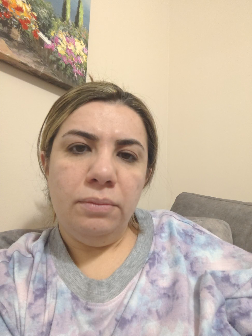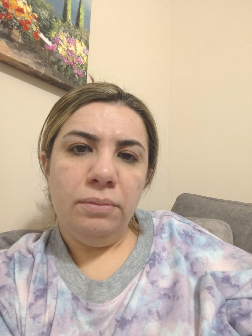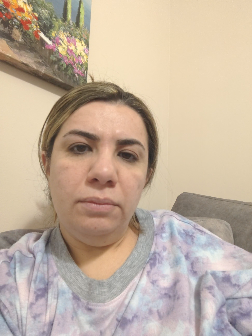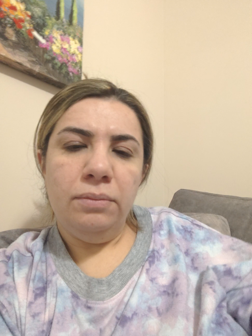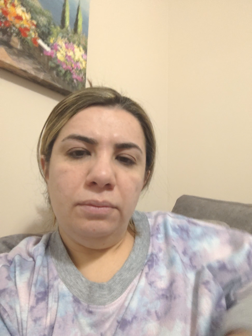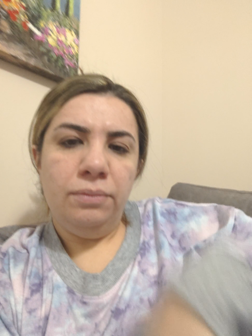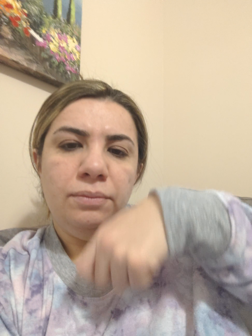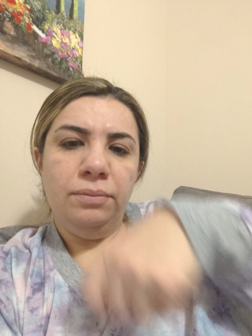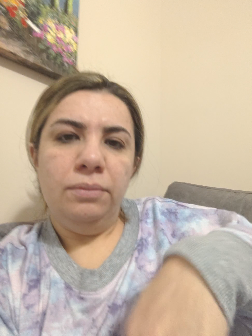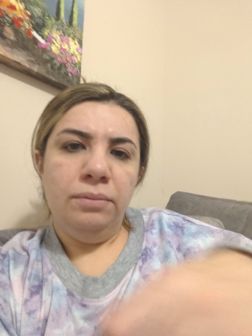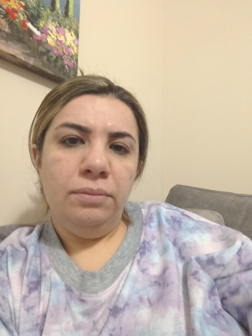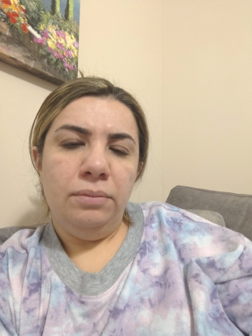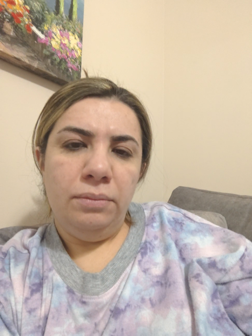zipper